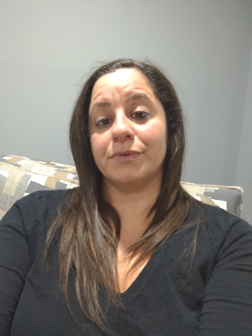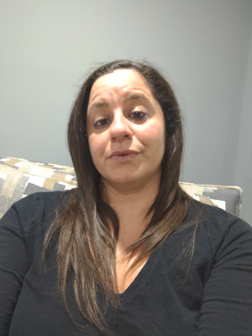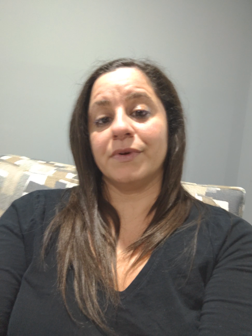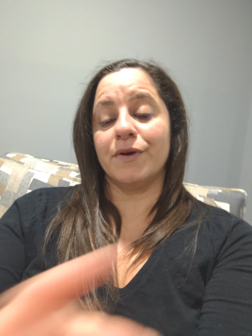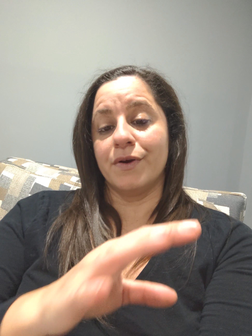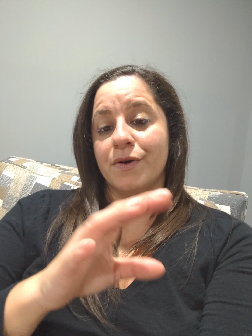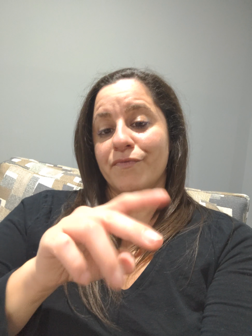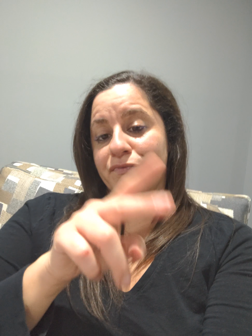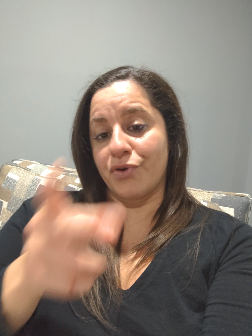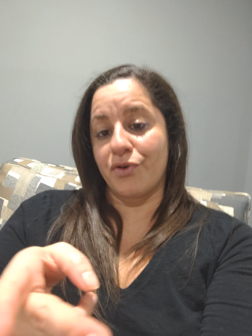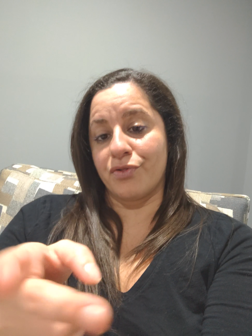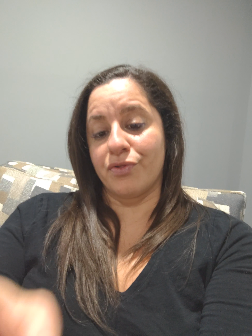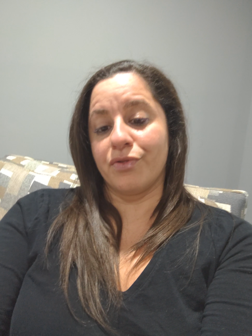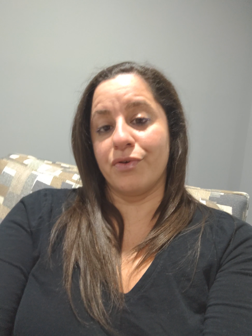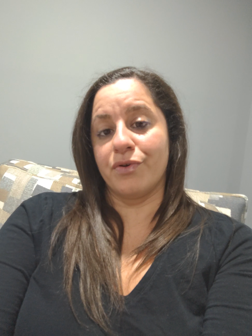fall